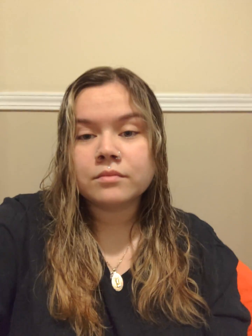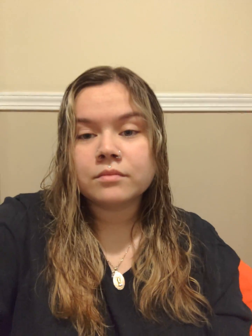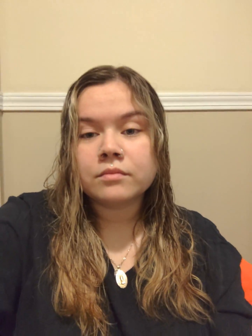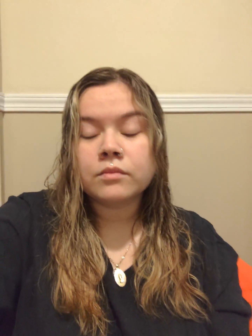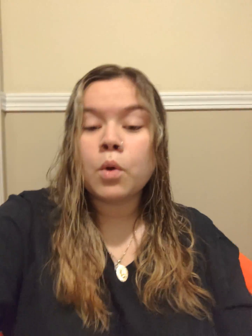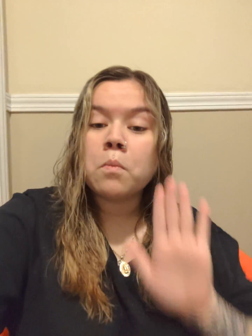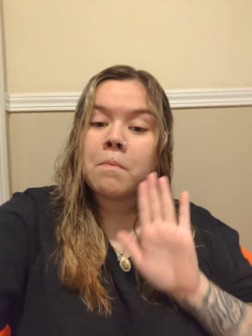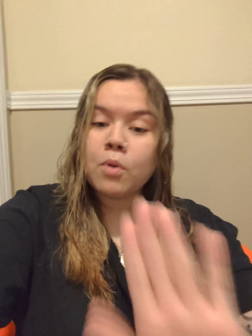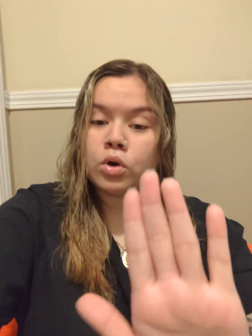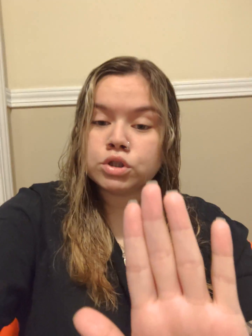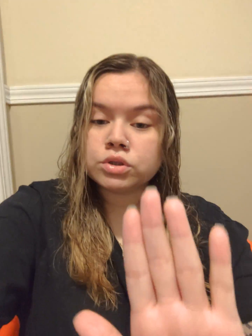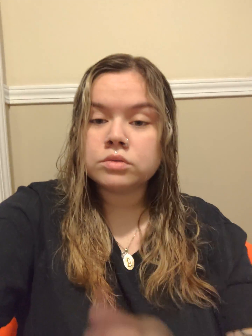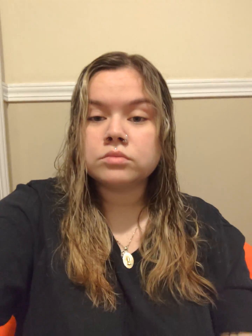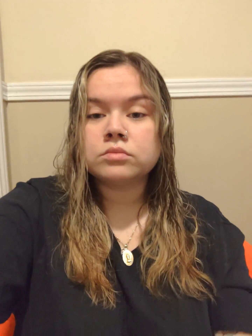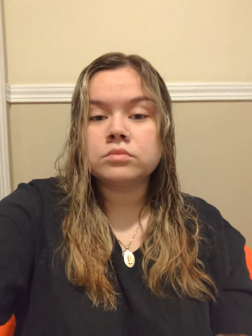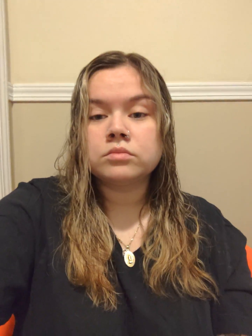push